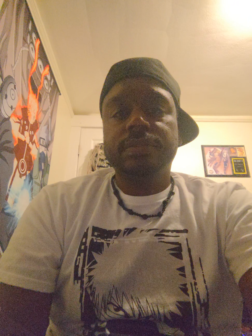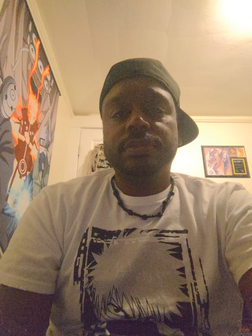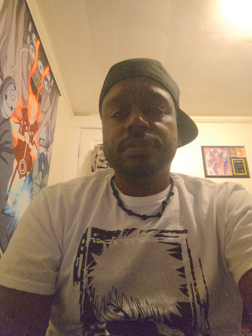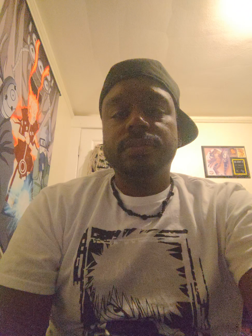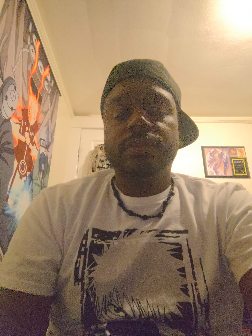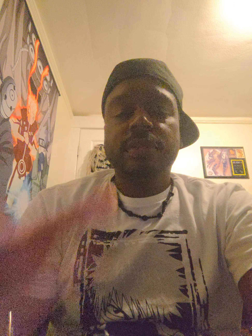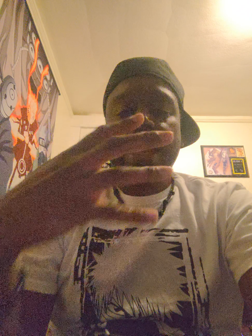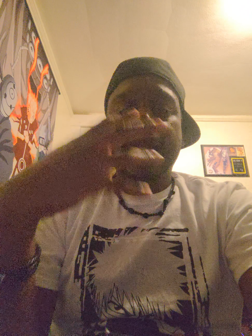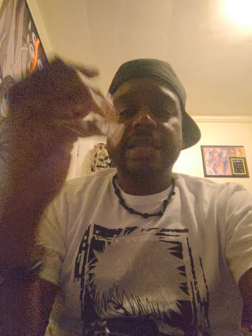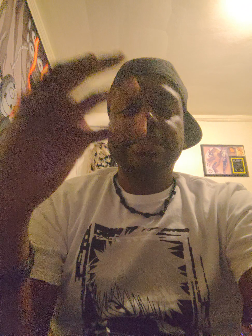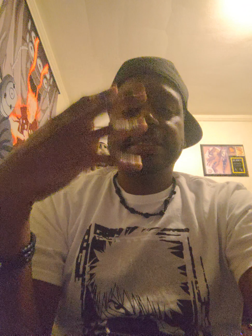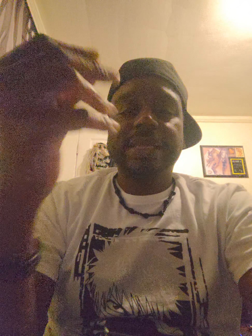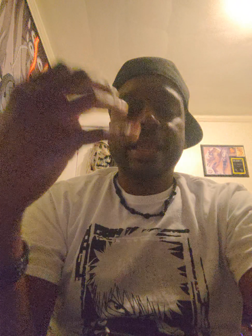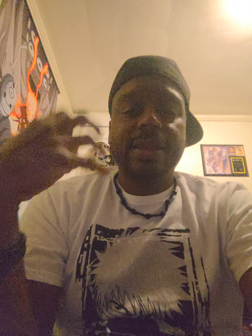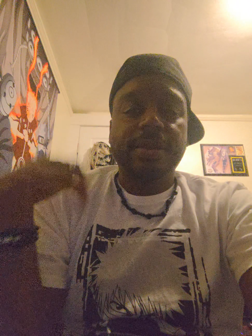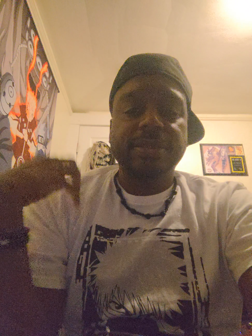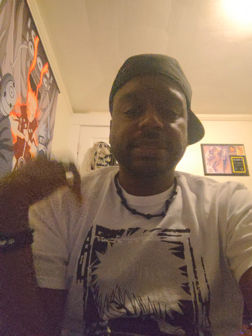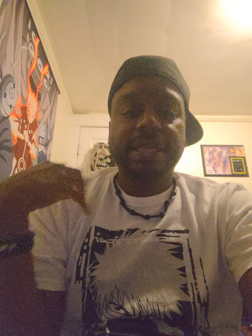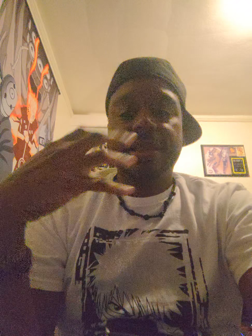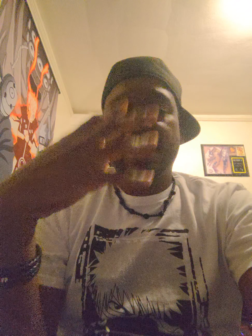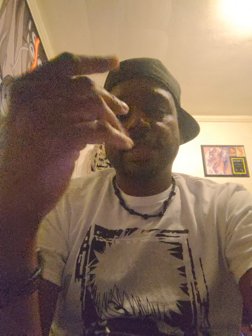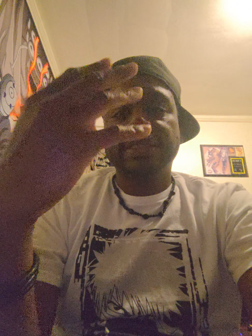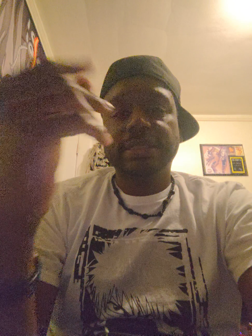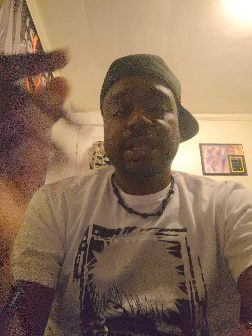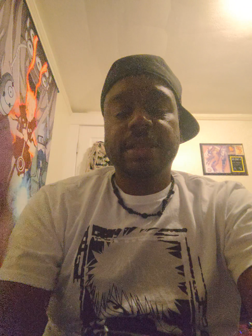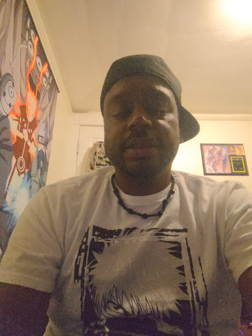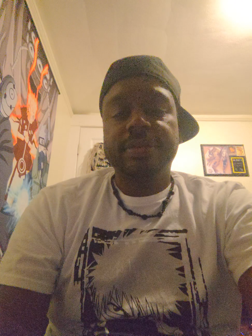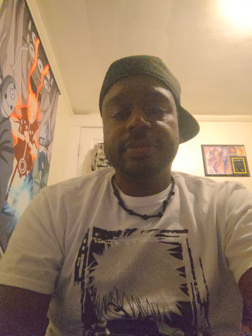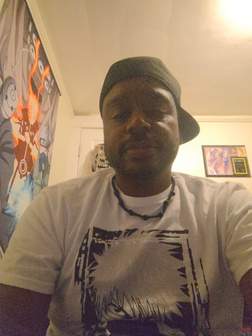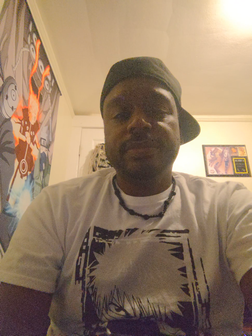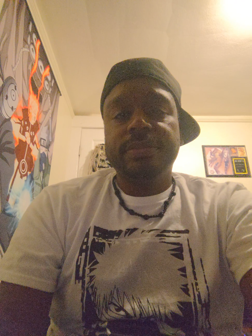outside